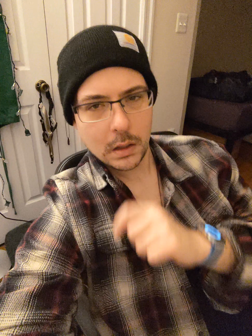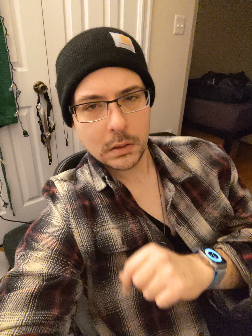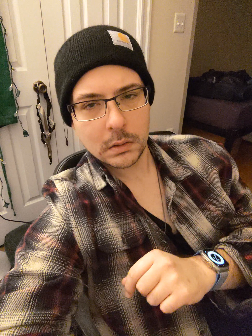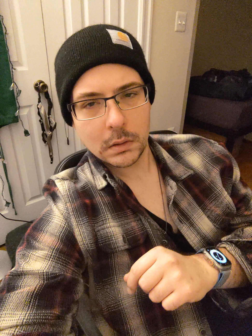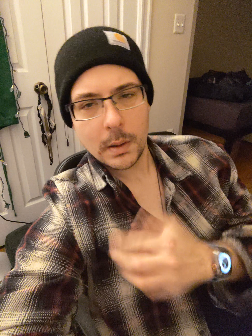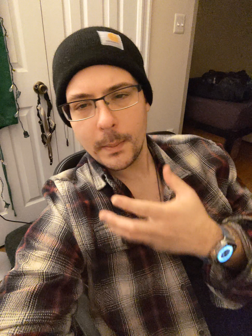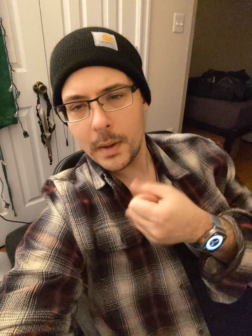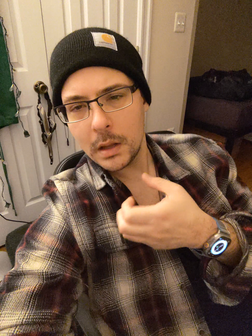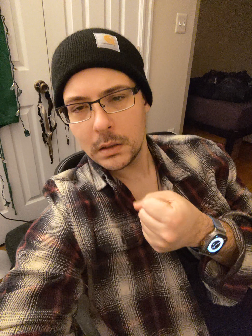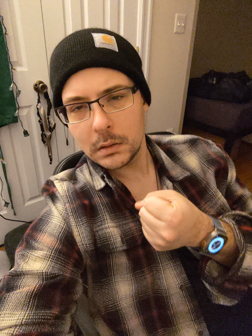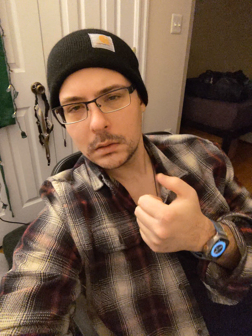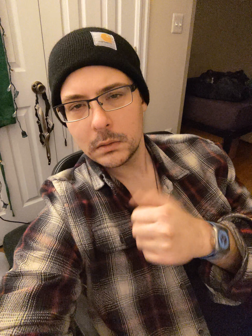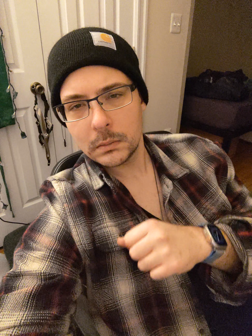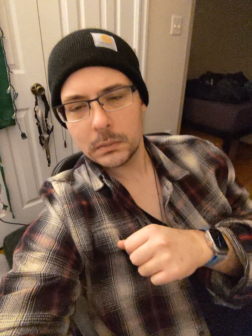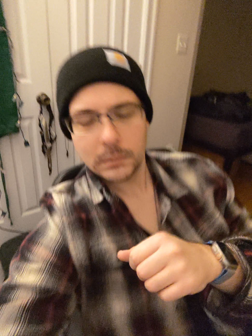milk